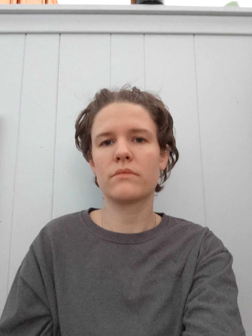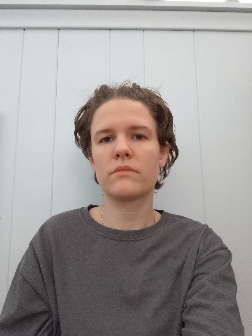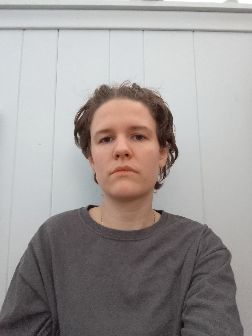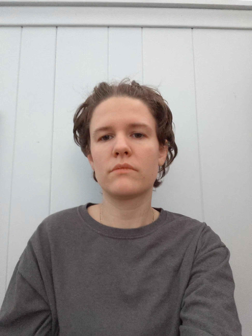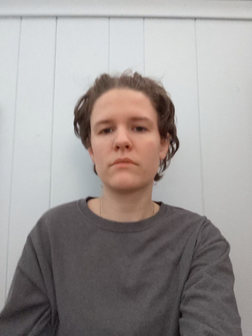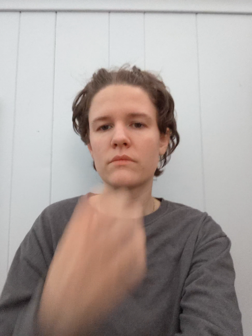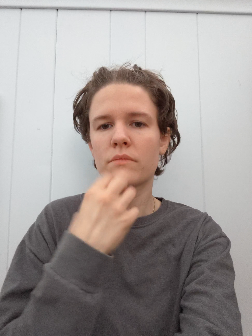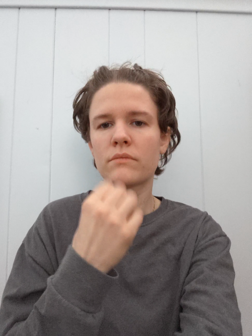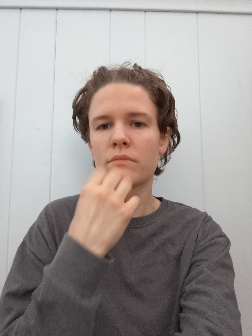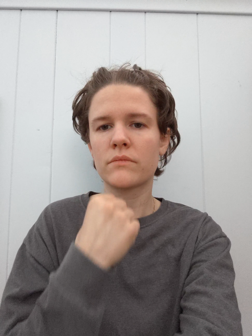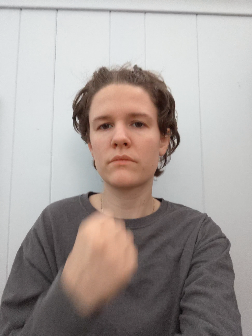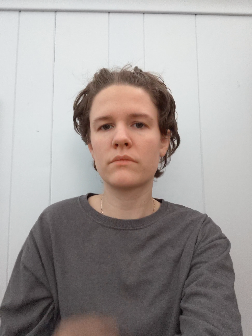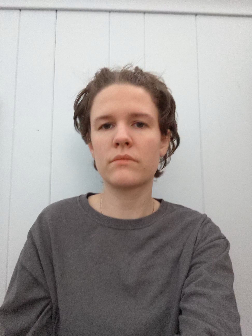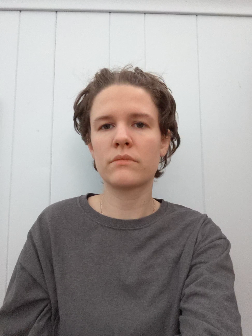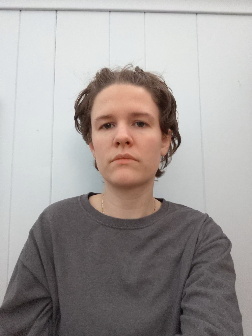underwear